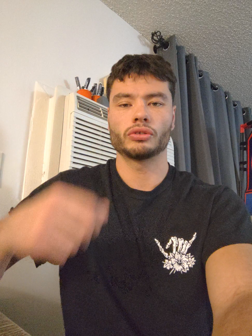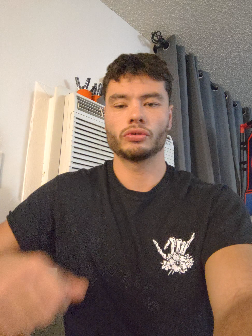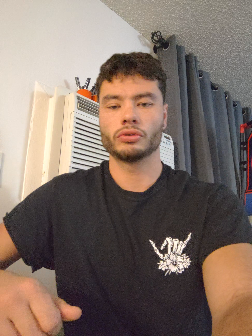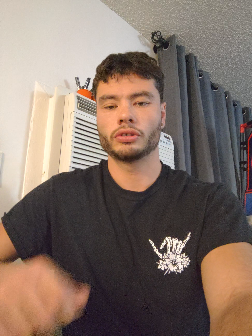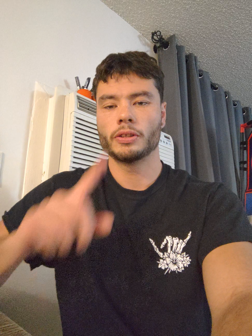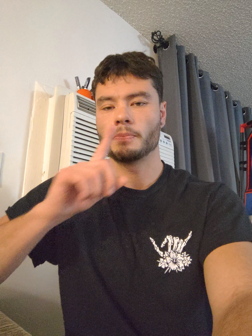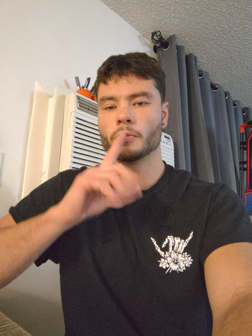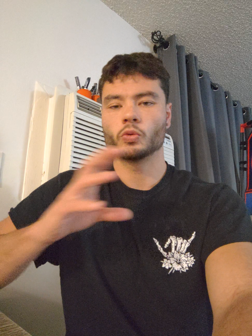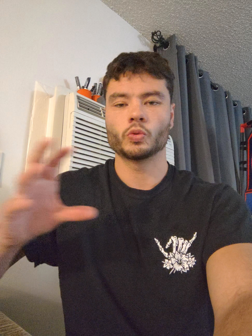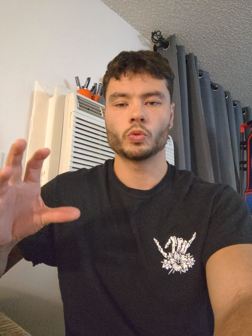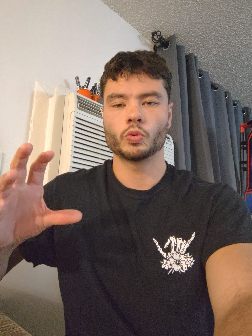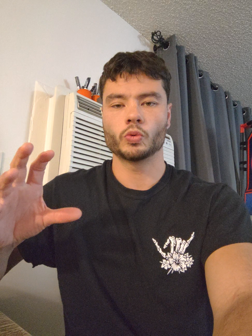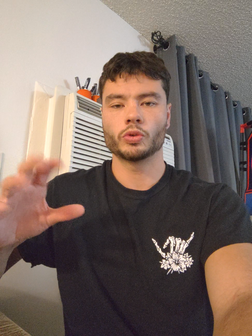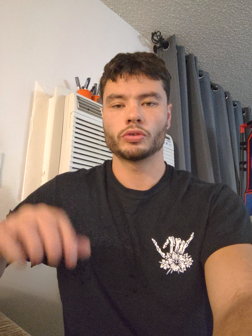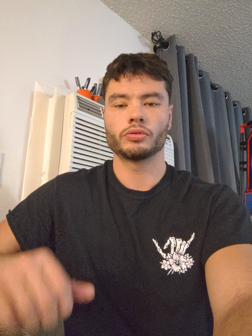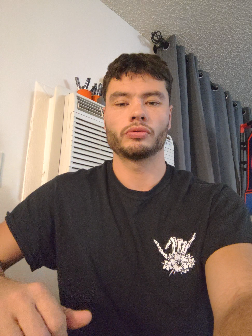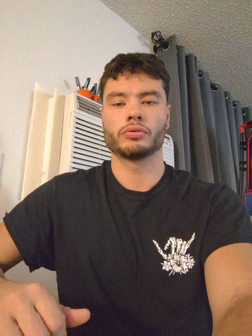balloon